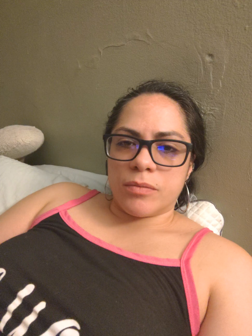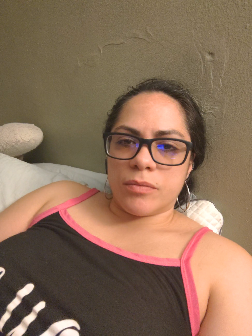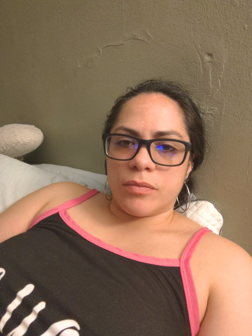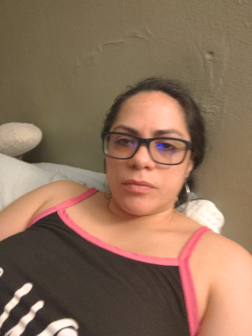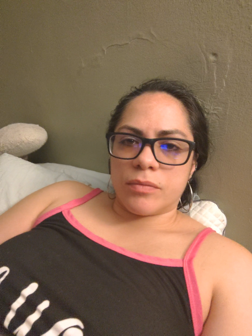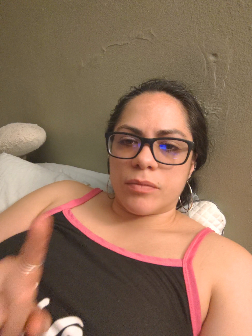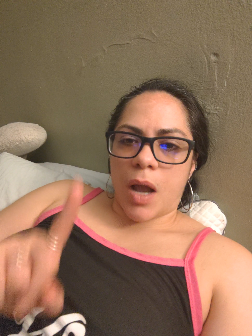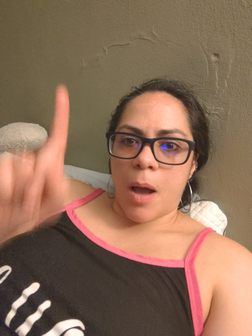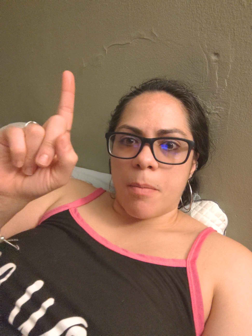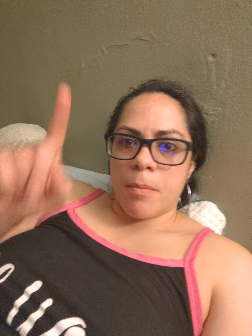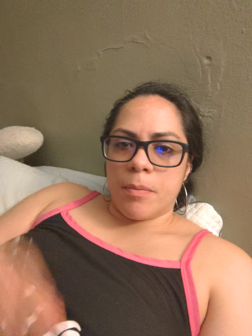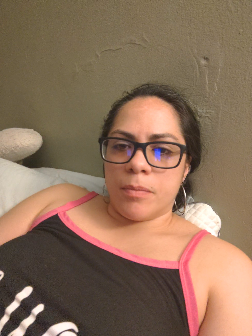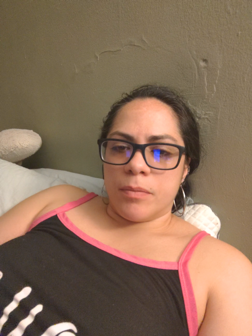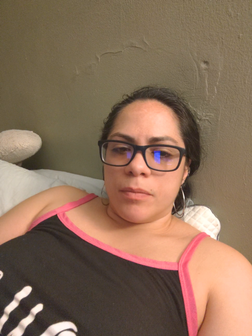up